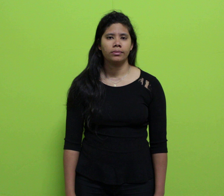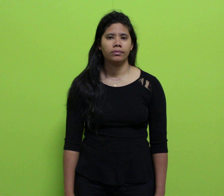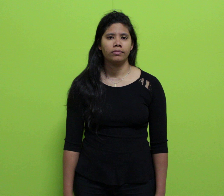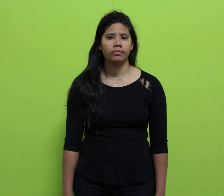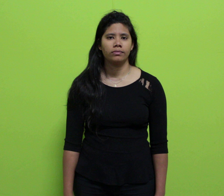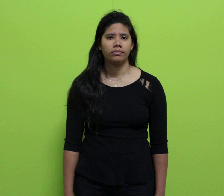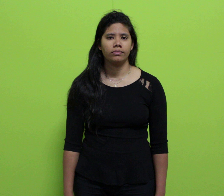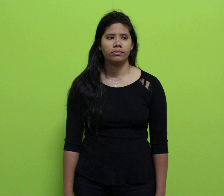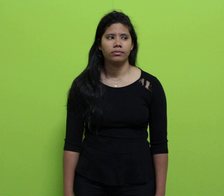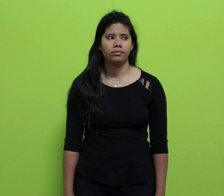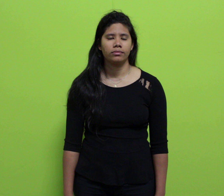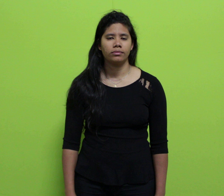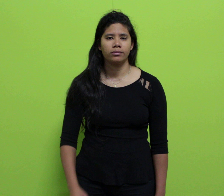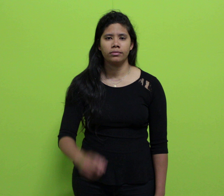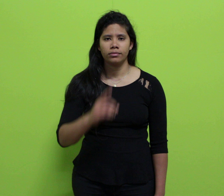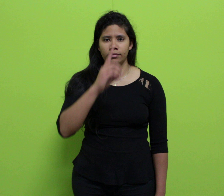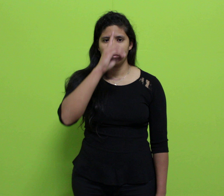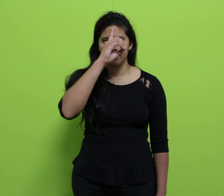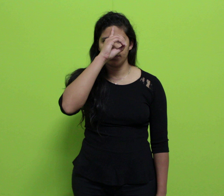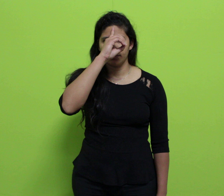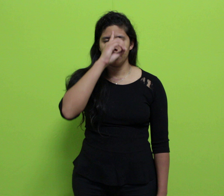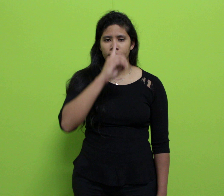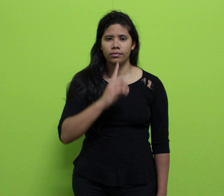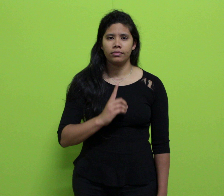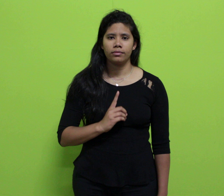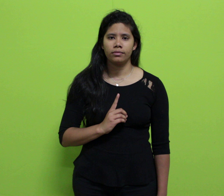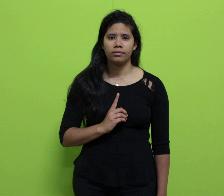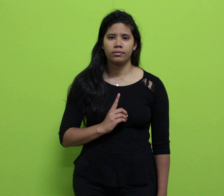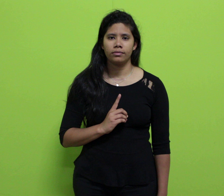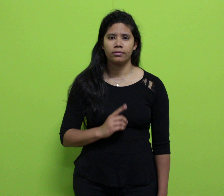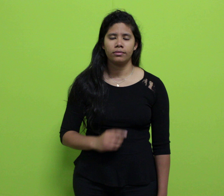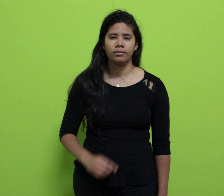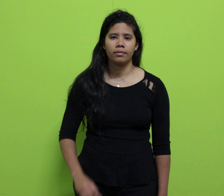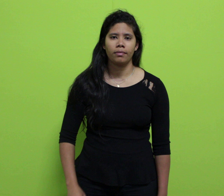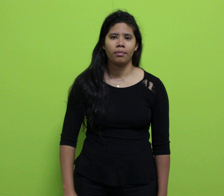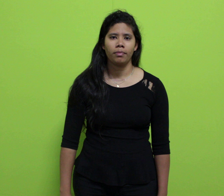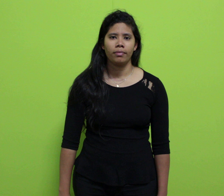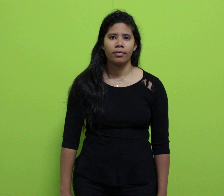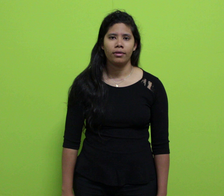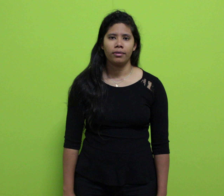amarelo